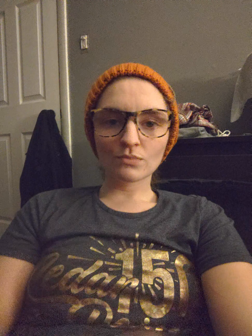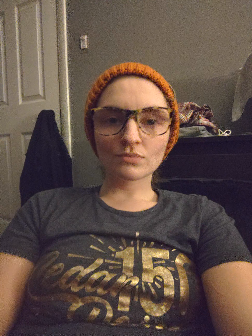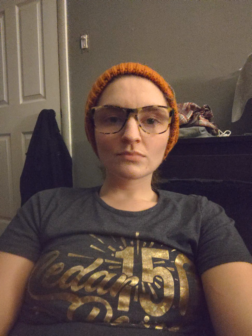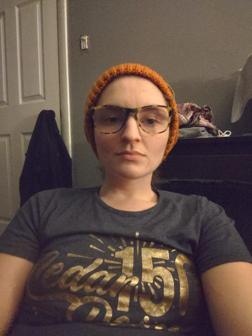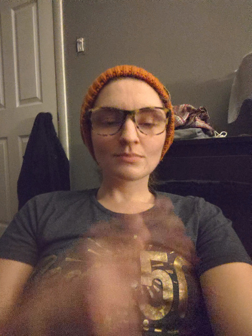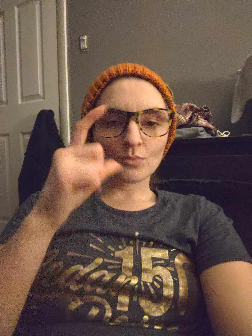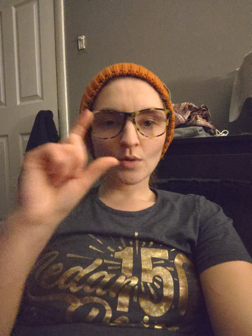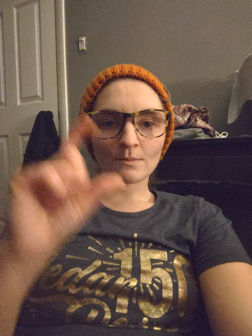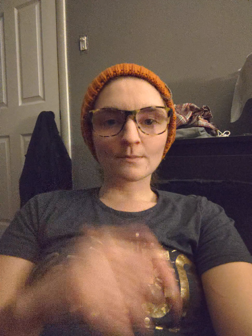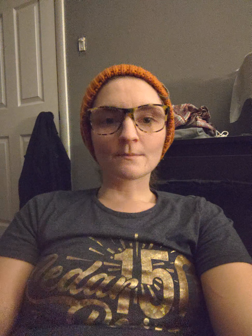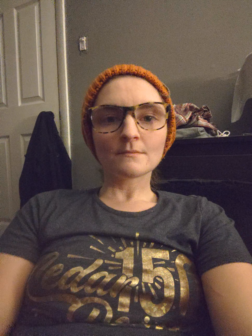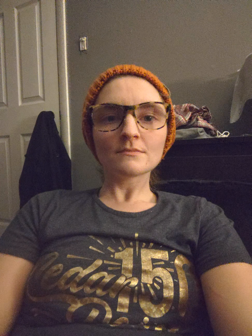moon